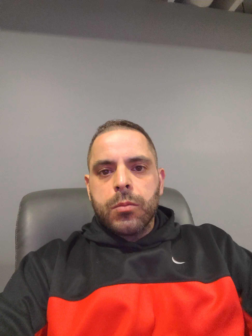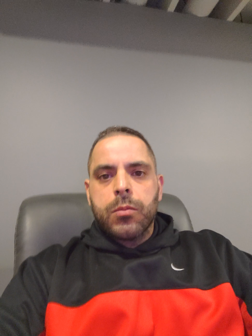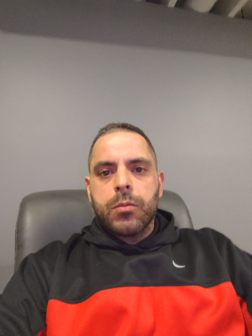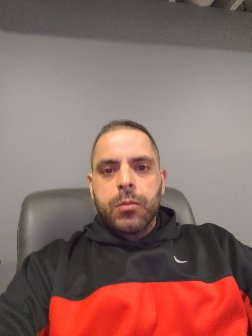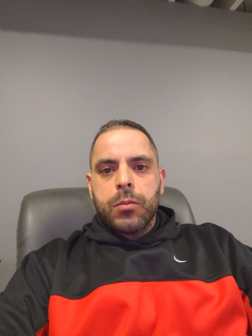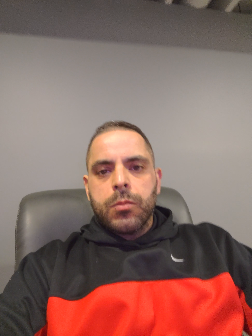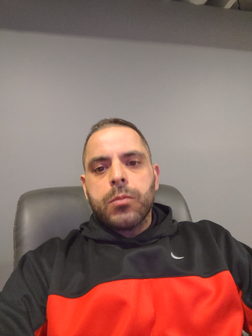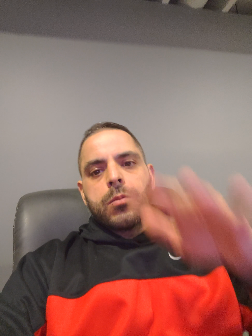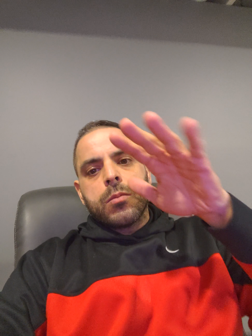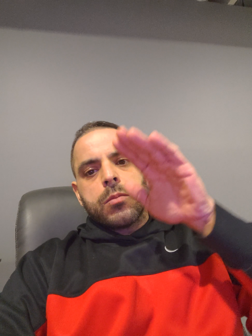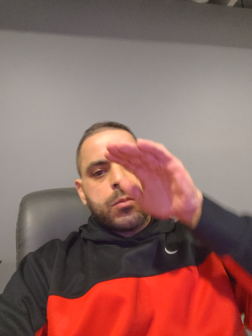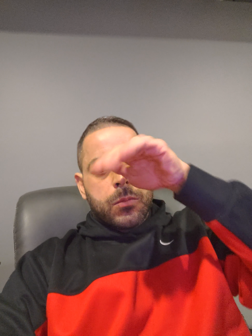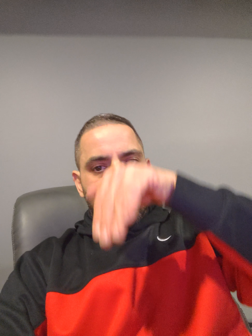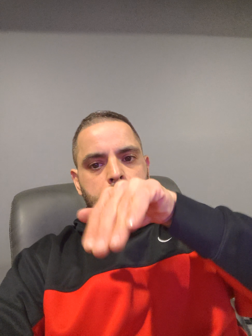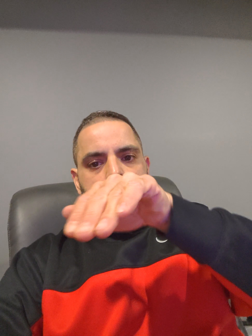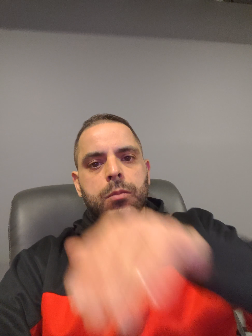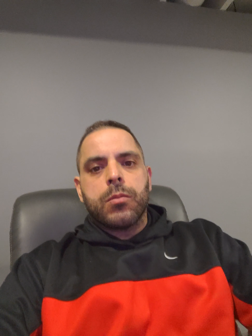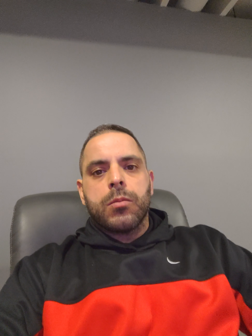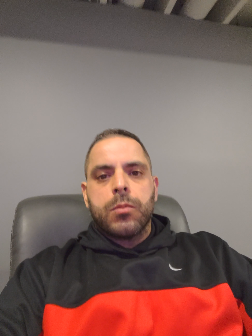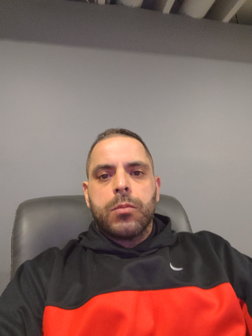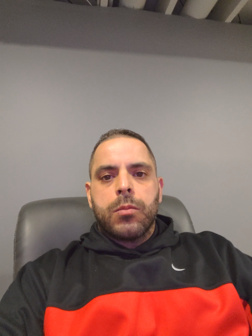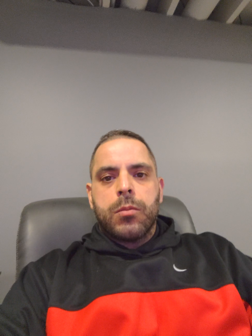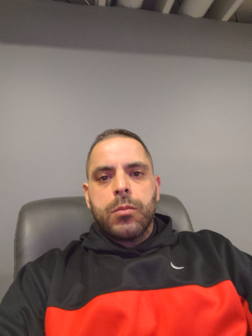elephant